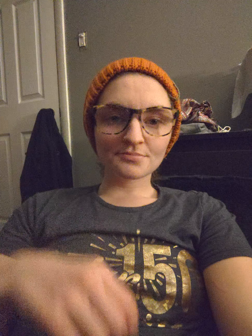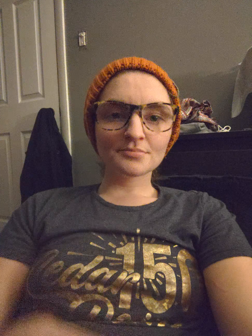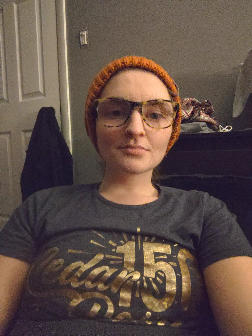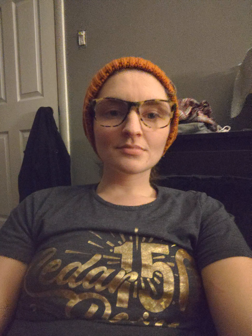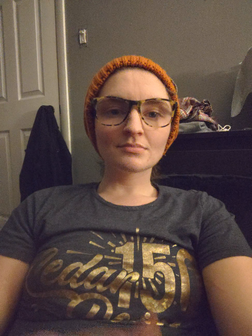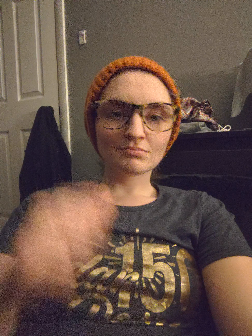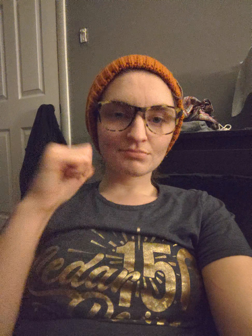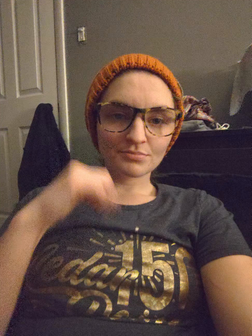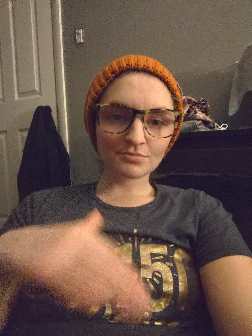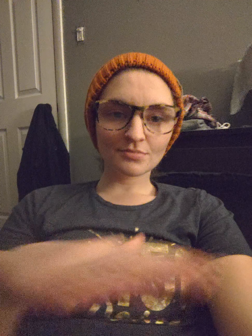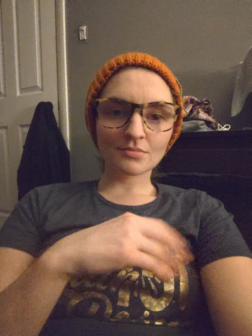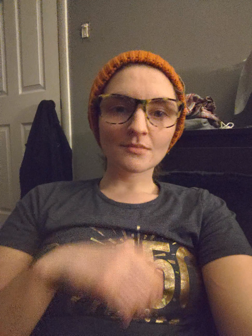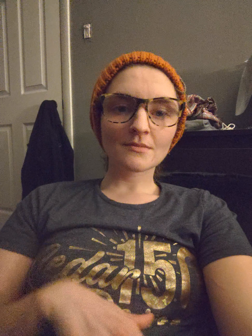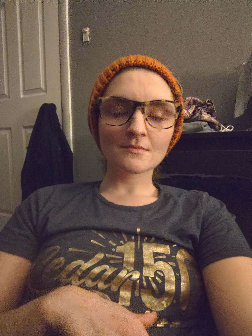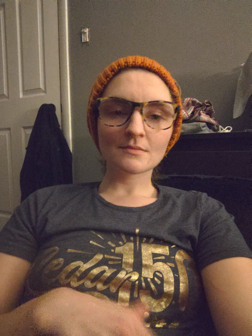backyard